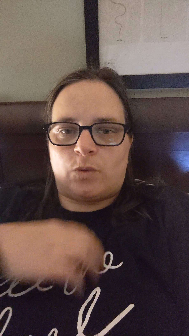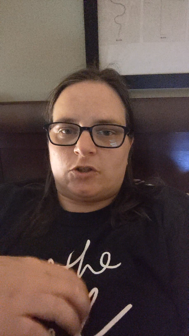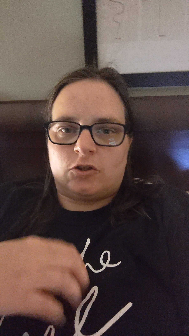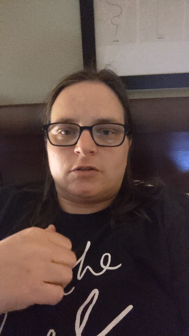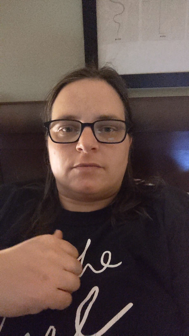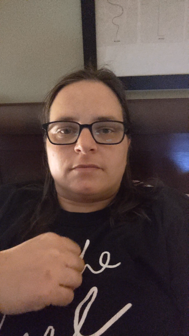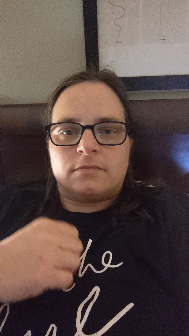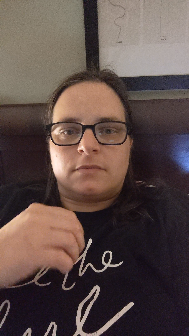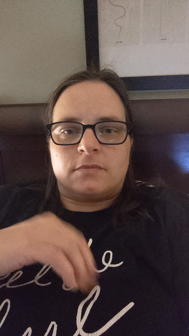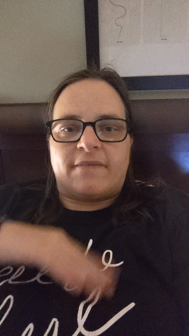full